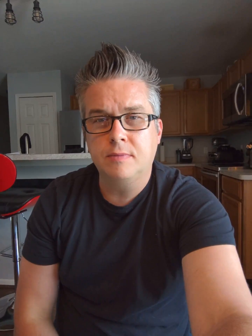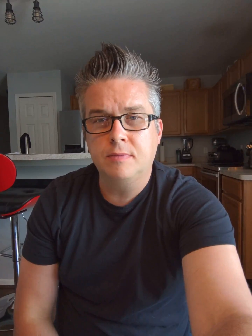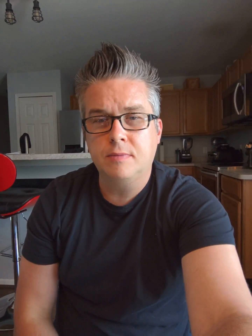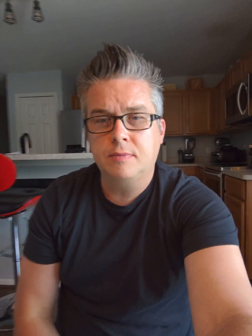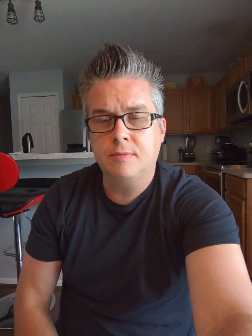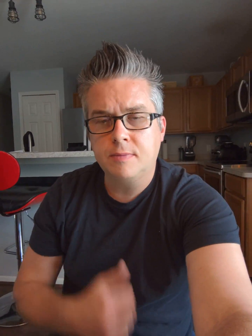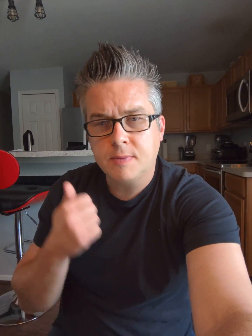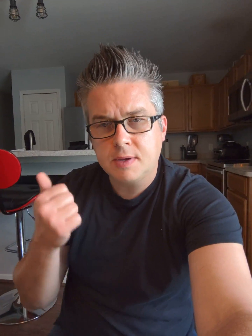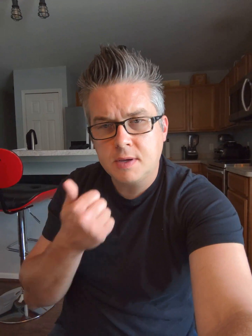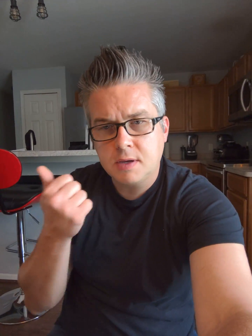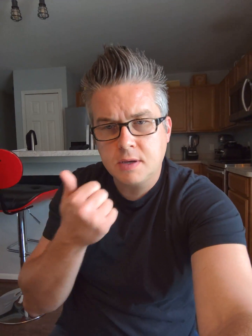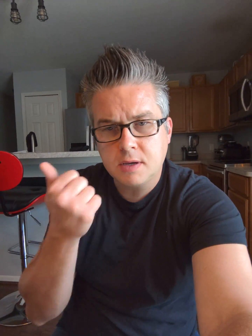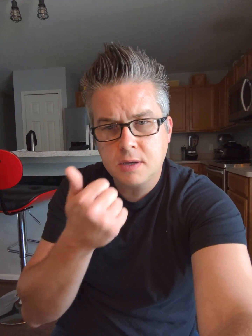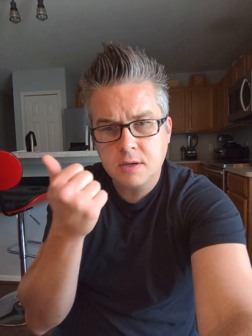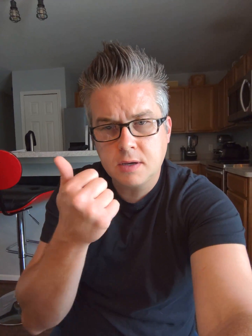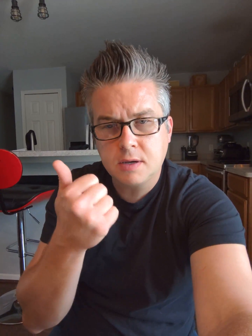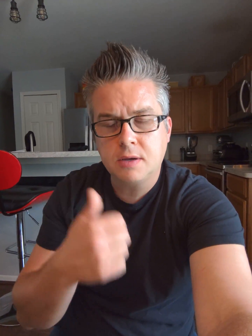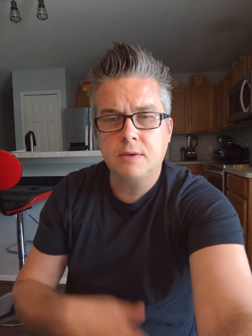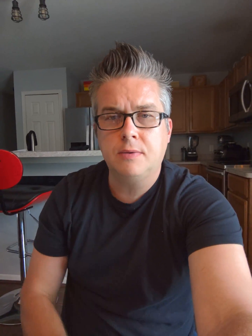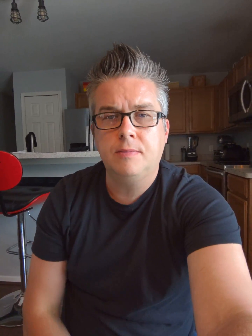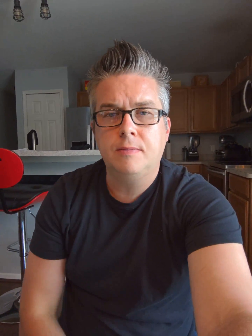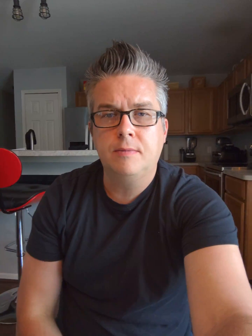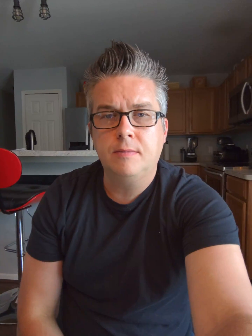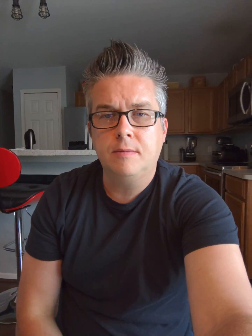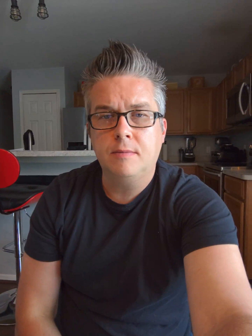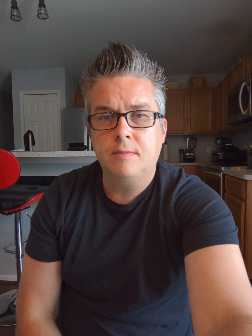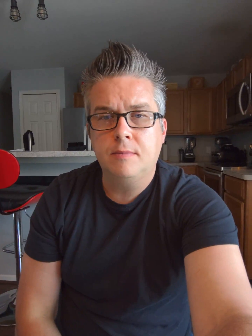chase